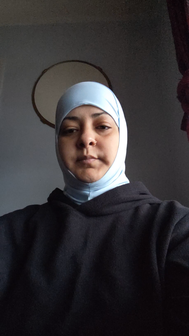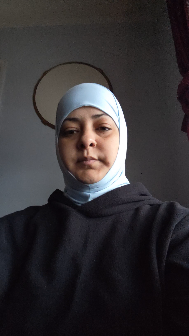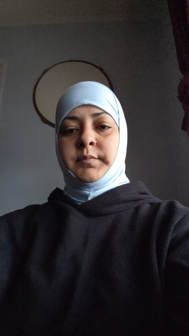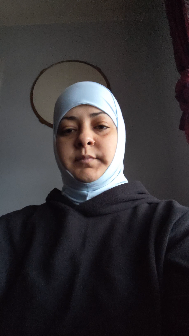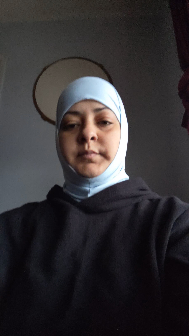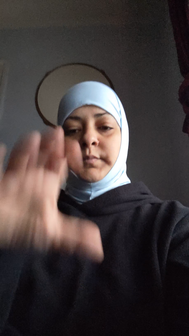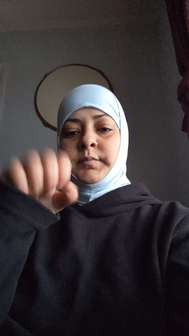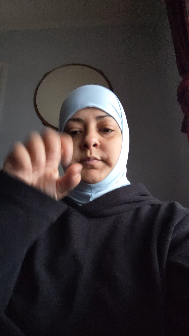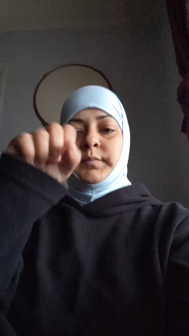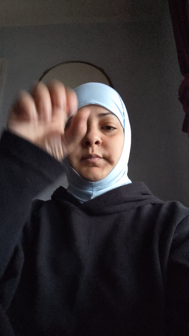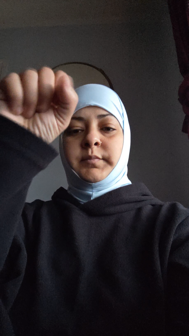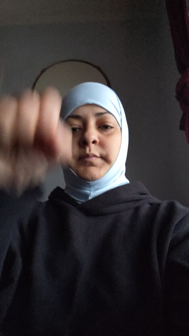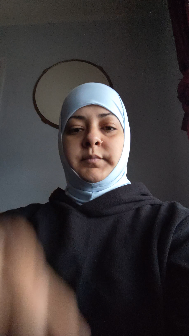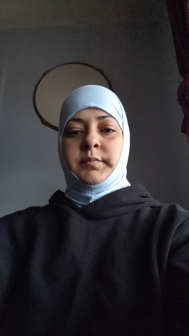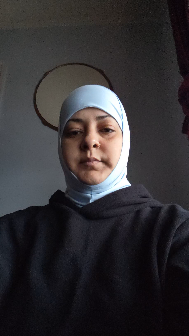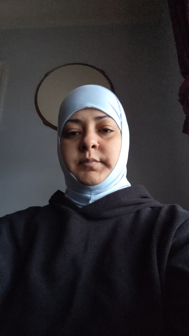ladder